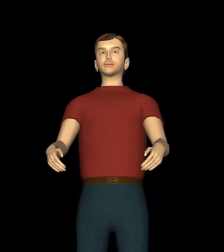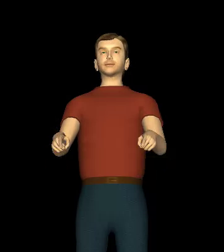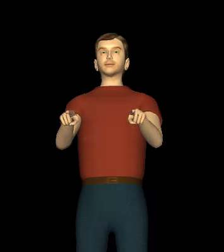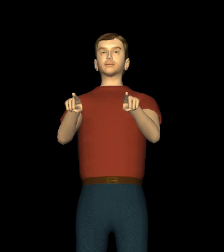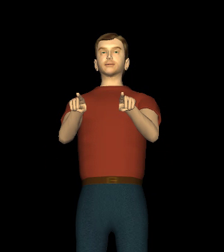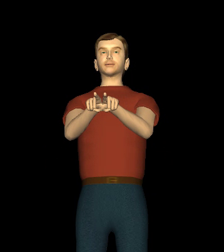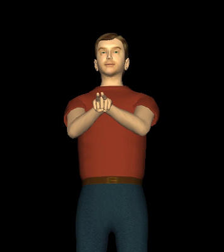نفس